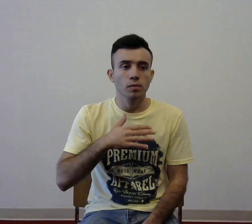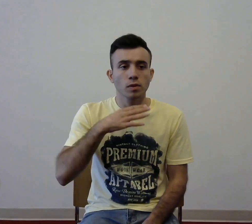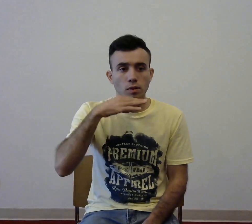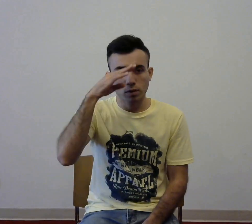ata